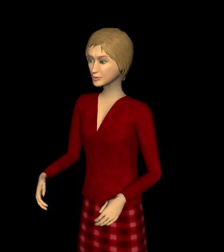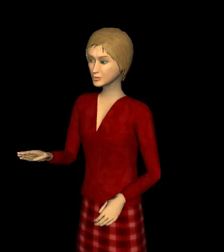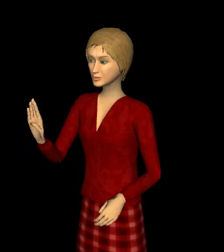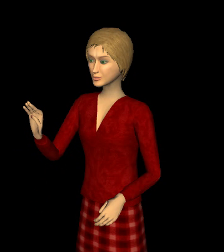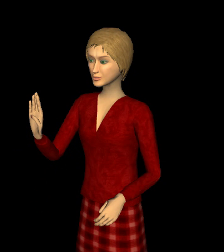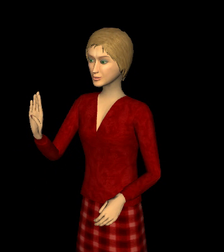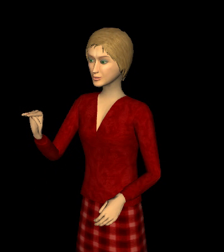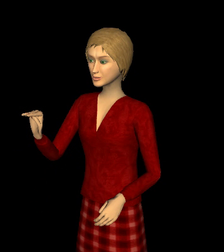أزرق